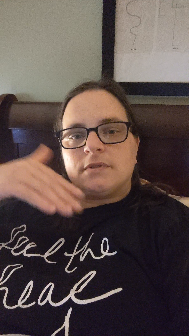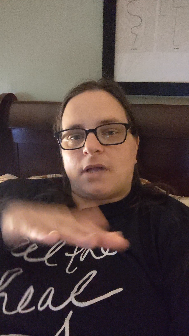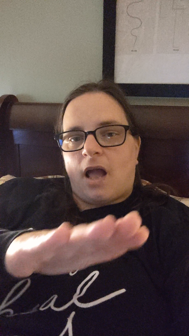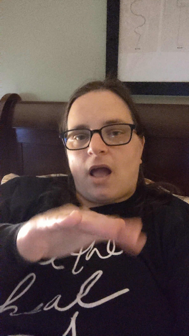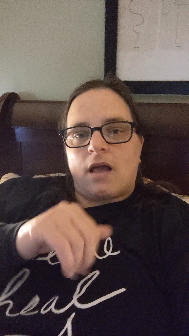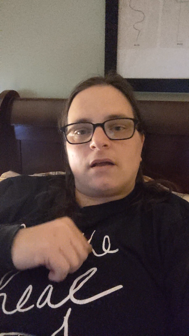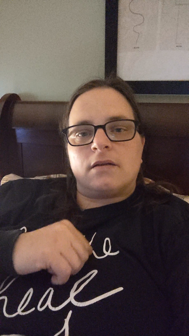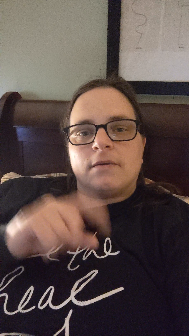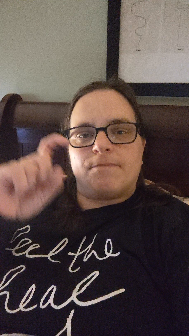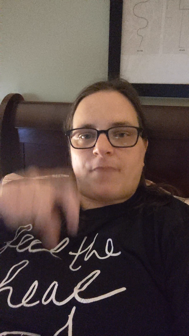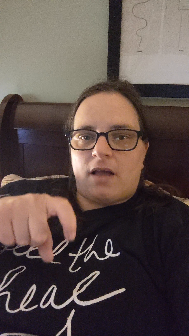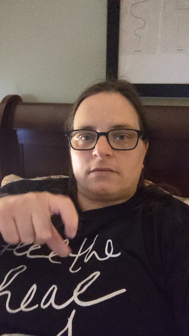must